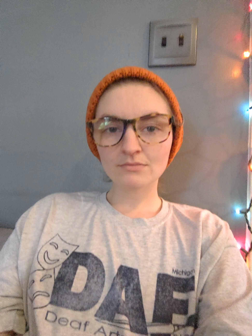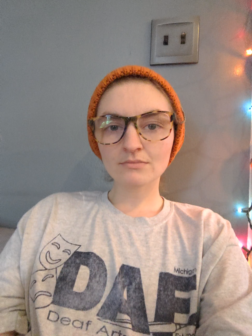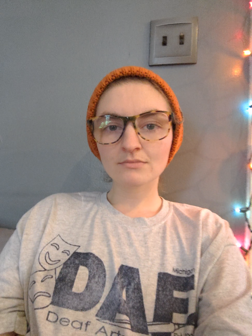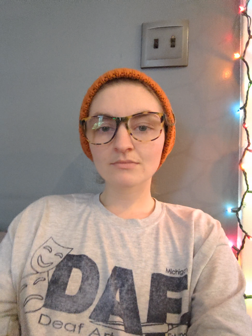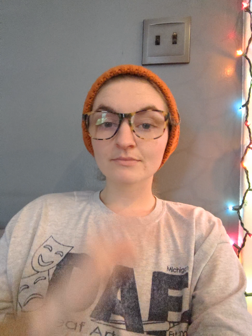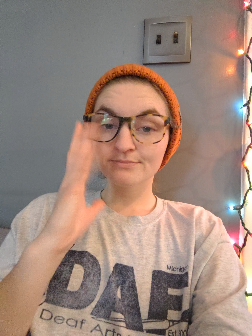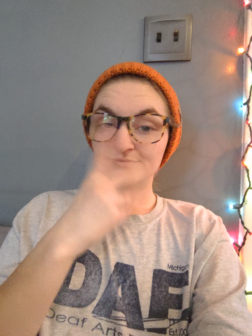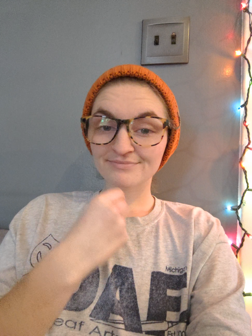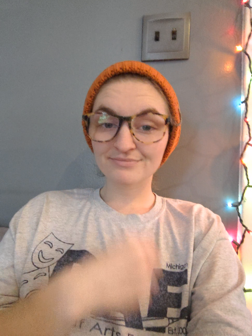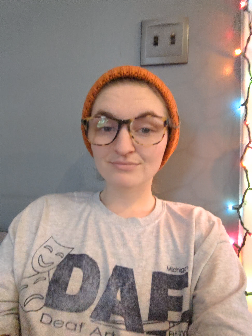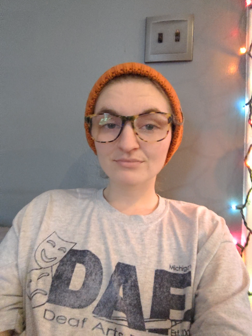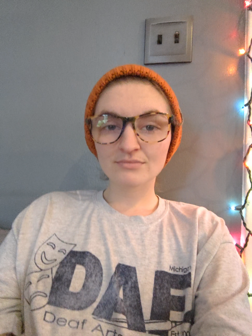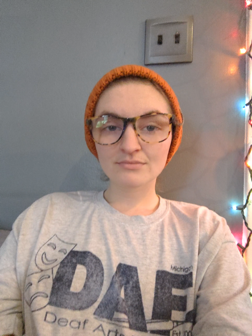pretty